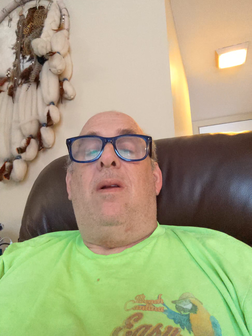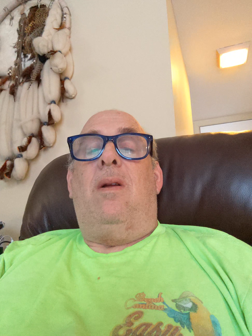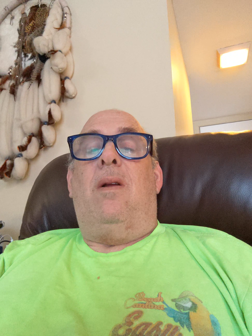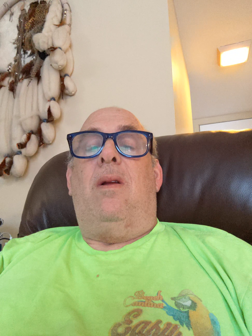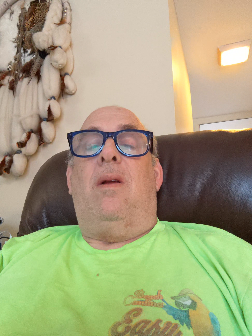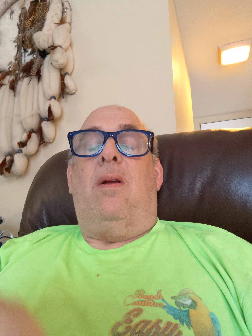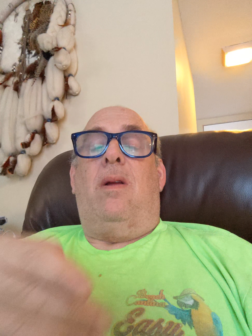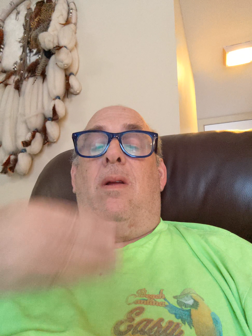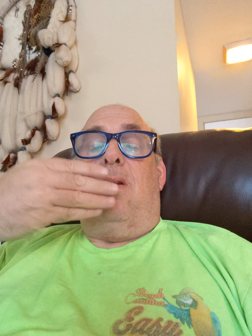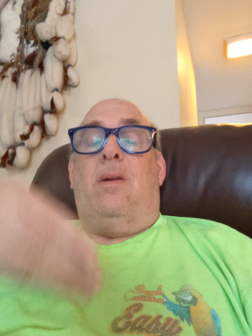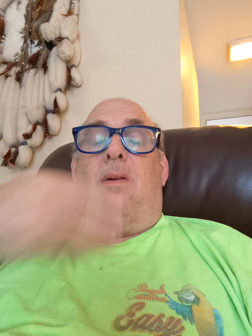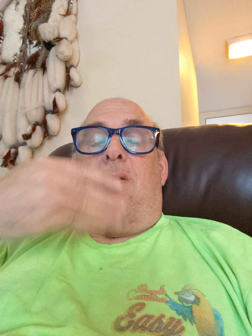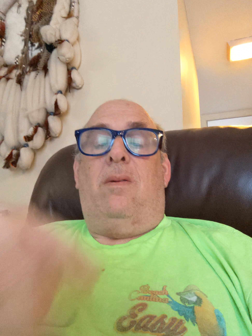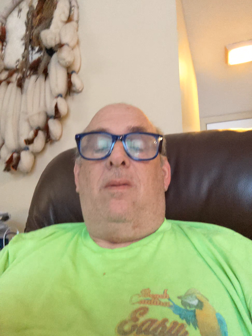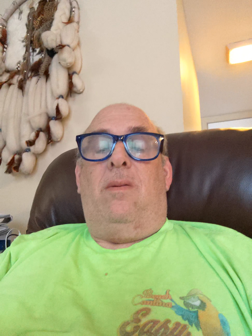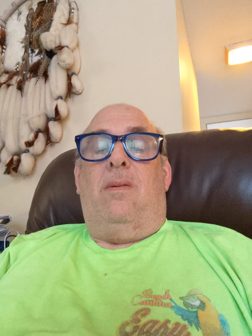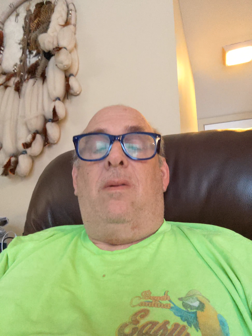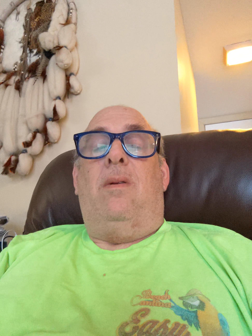cereal